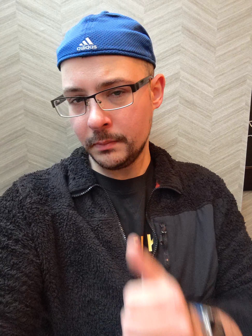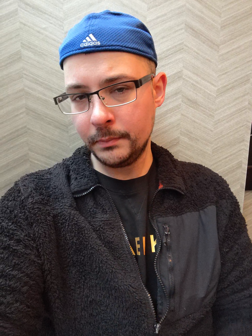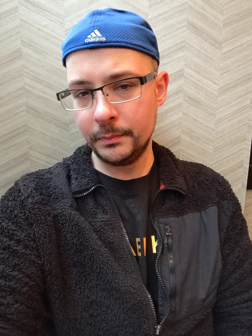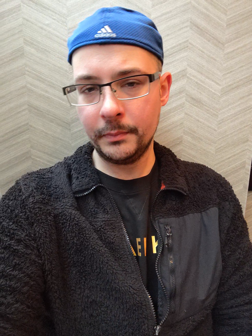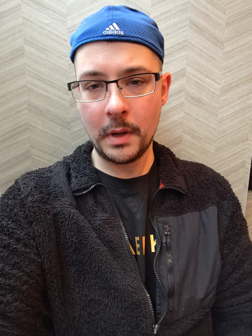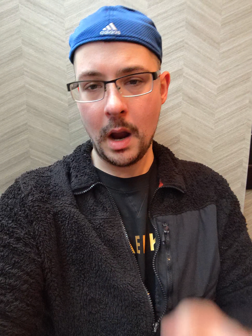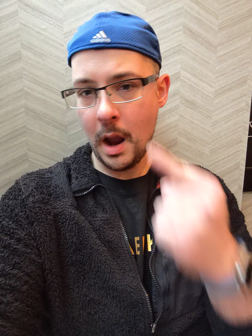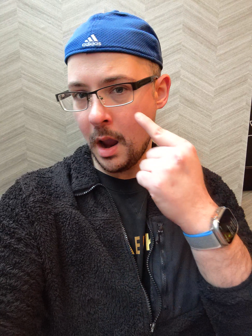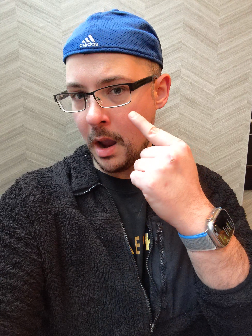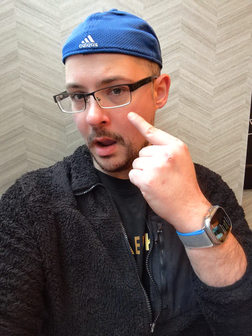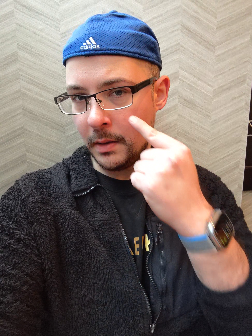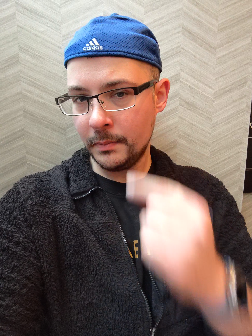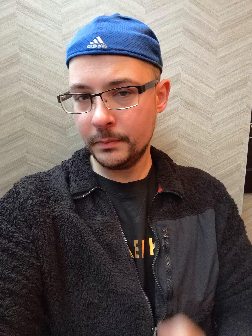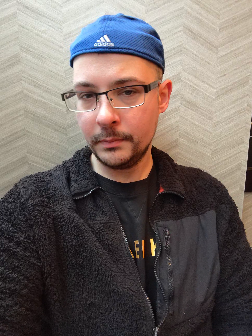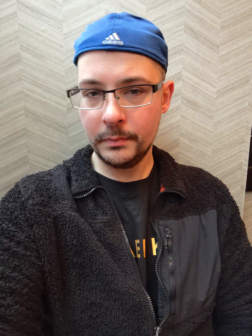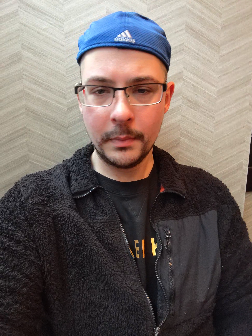eye